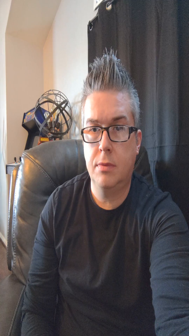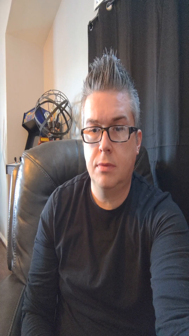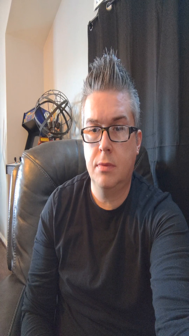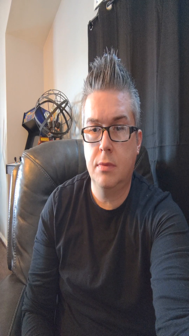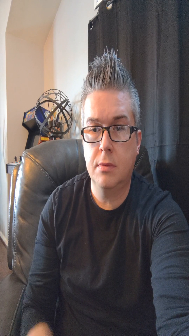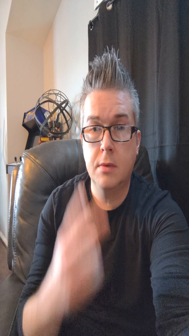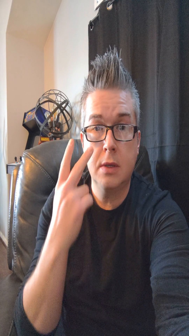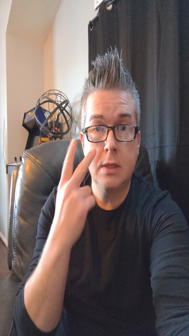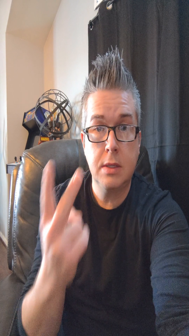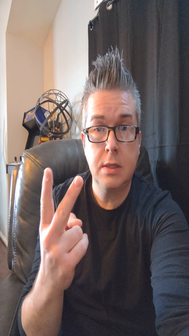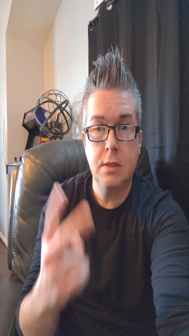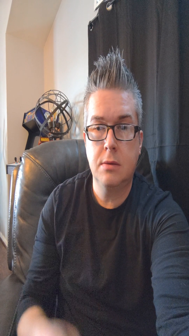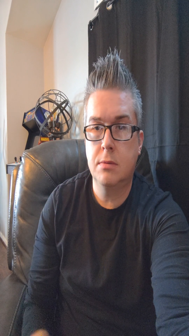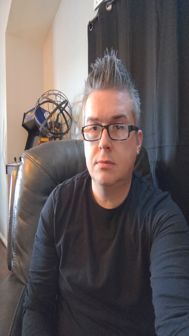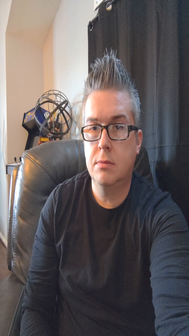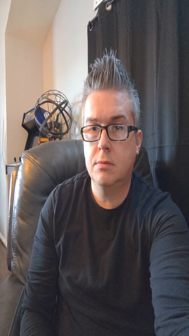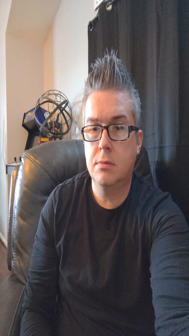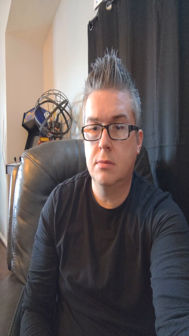see